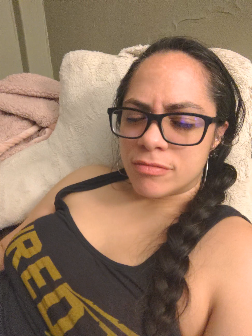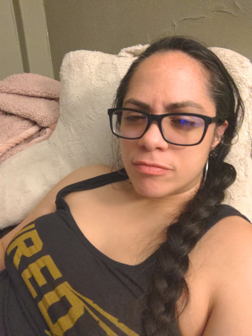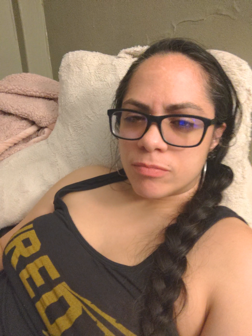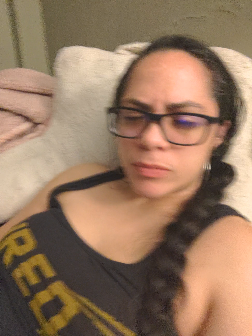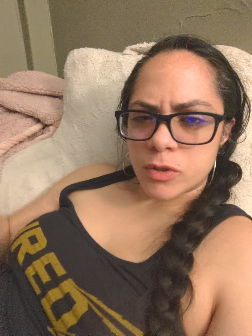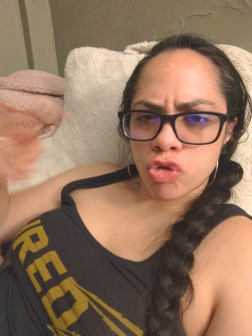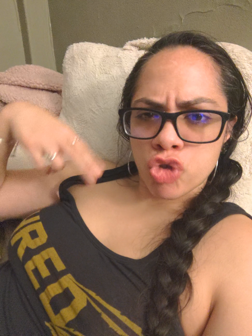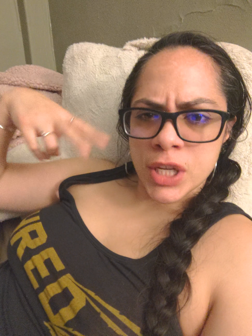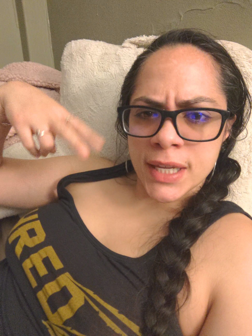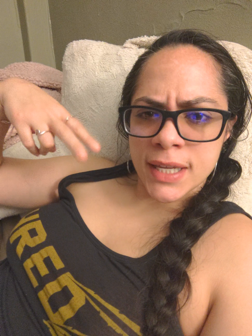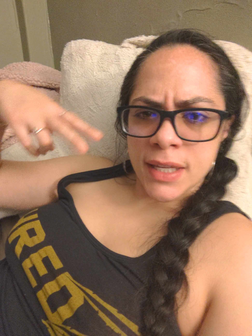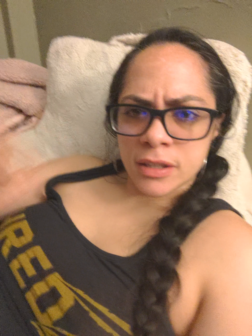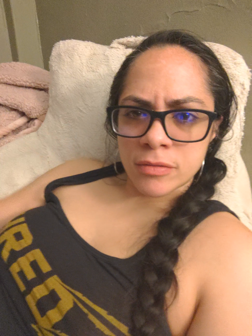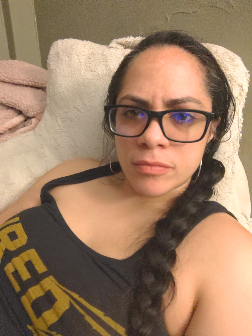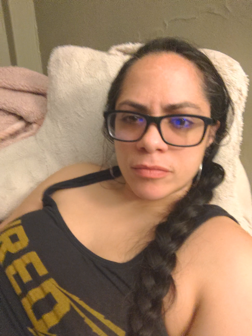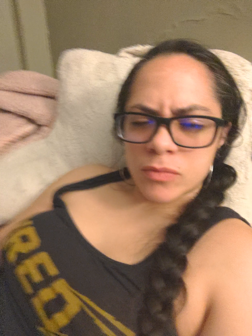read